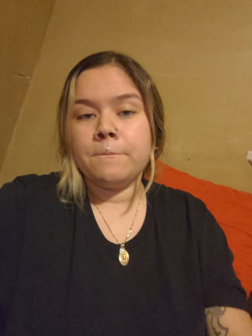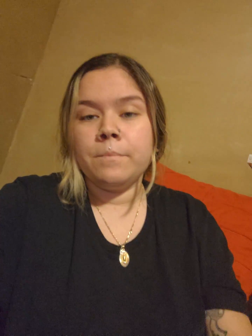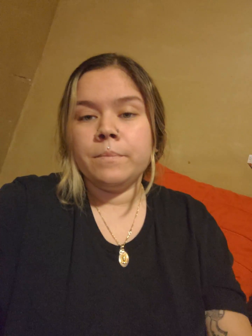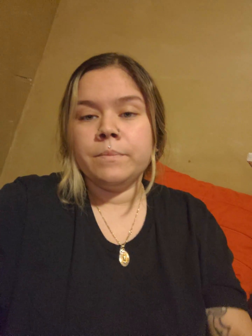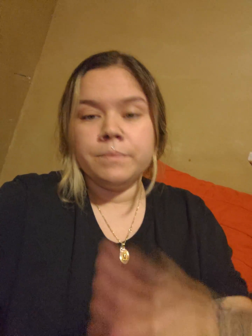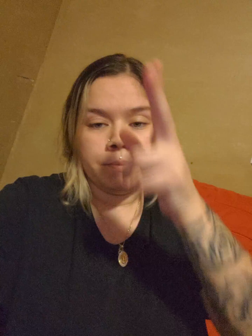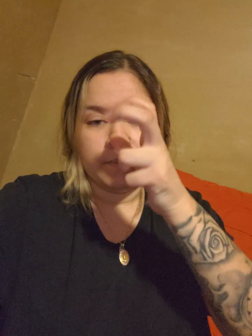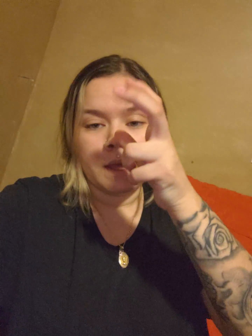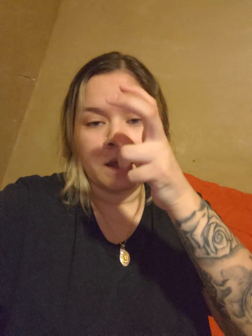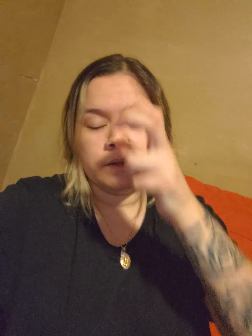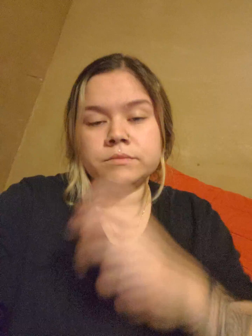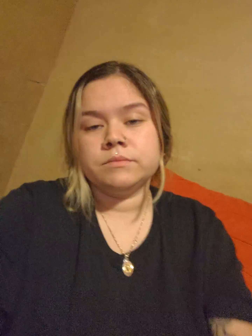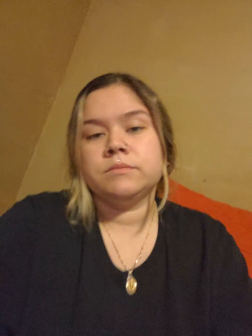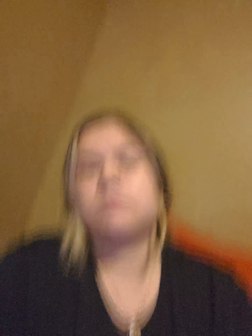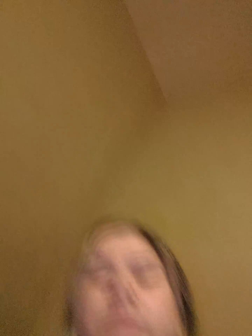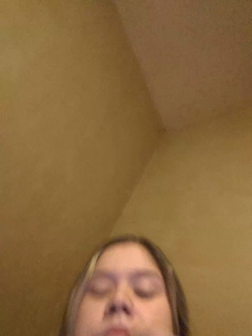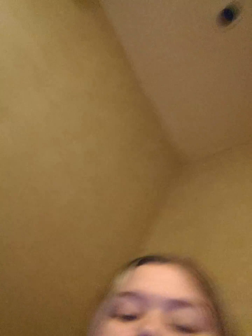ant